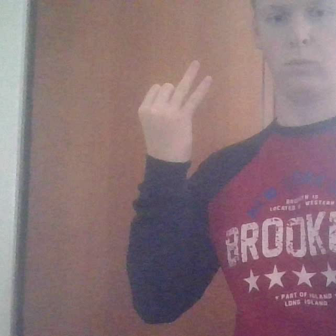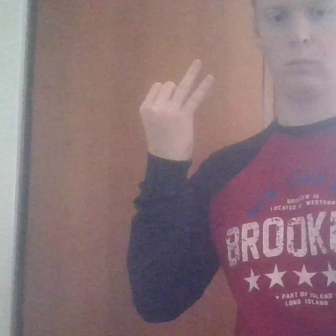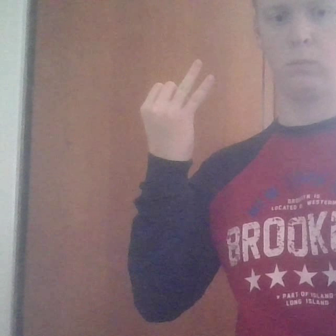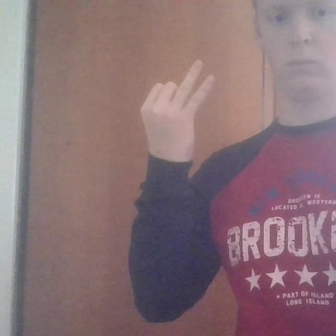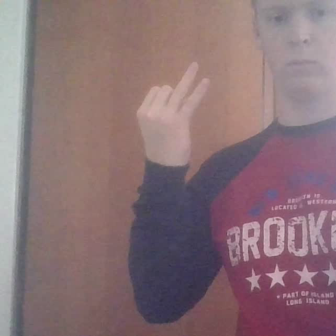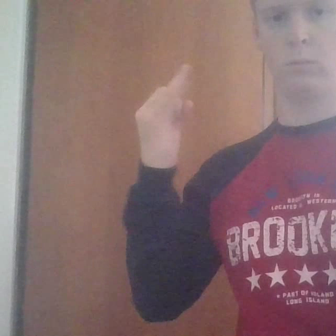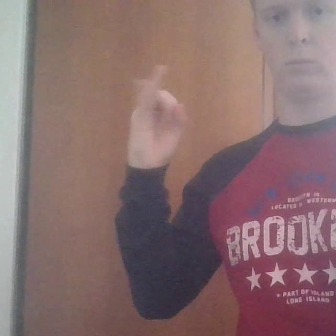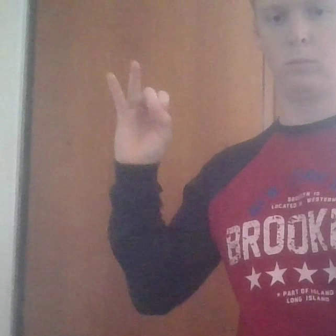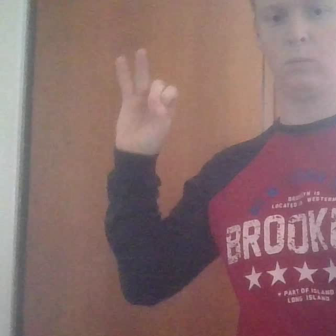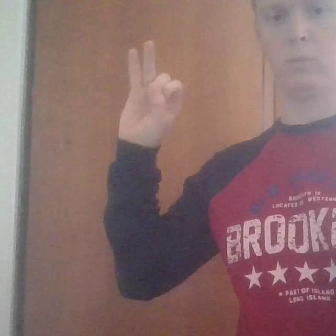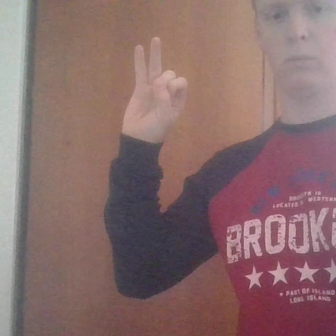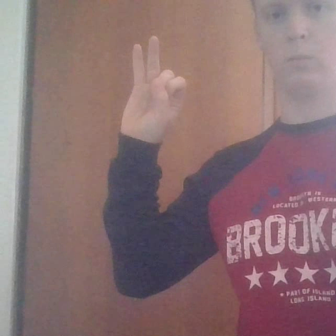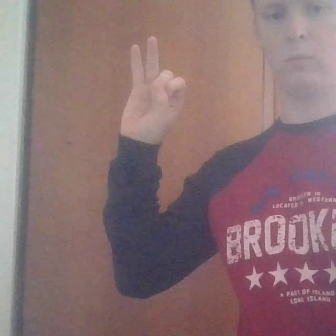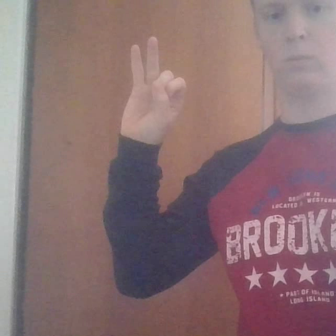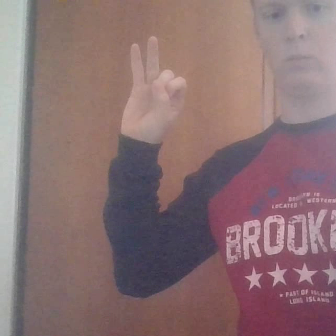Й